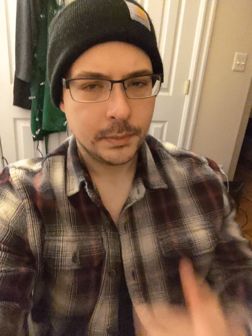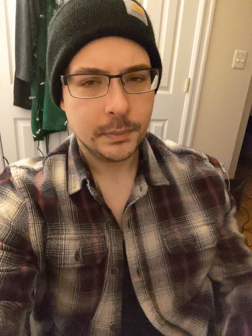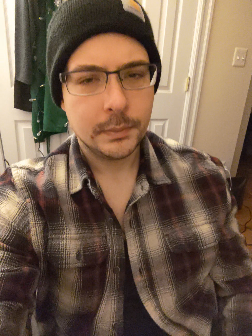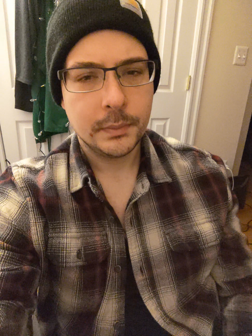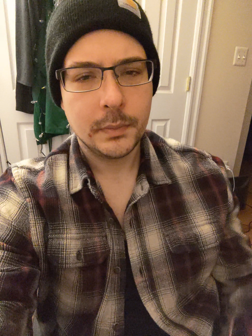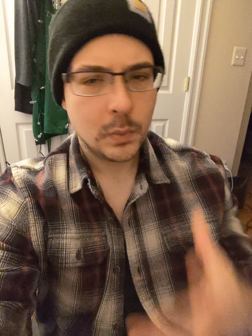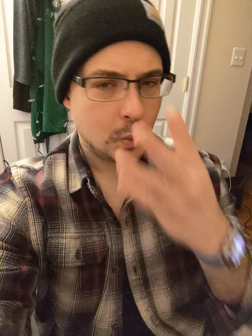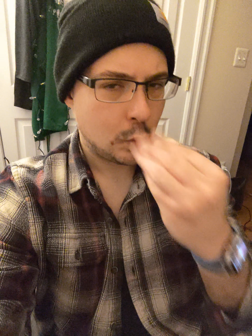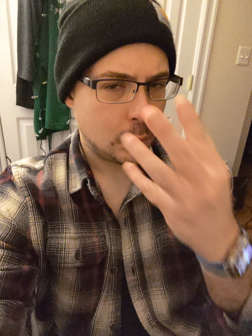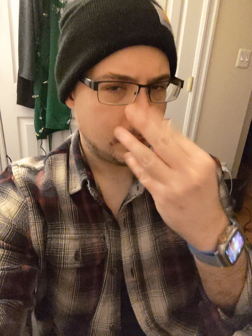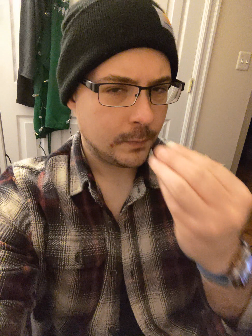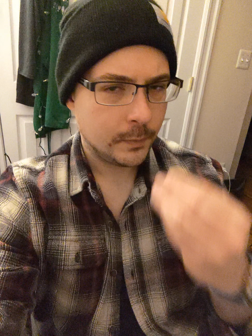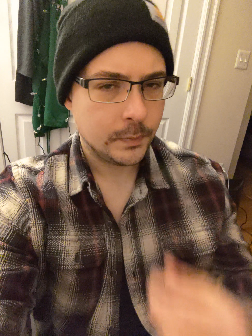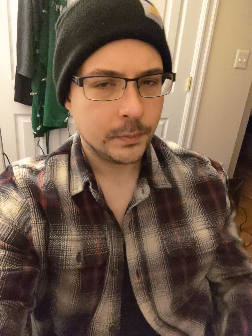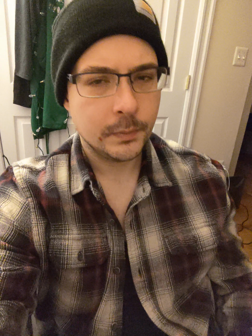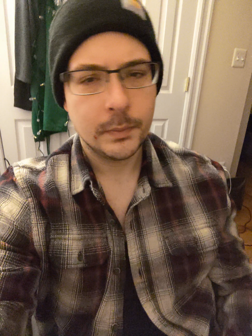wolf